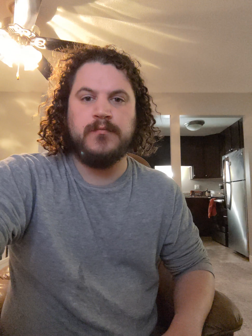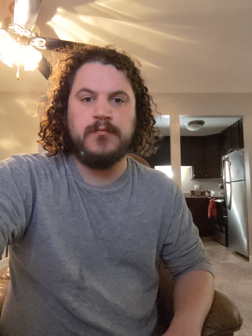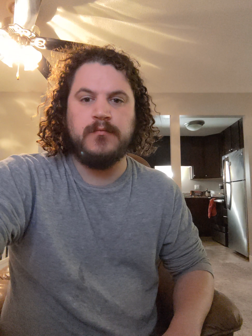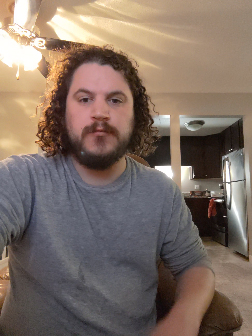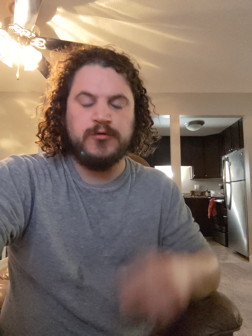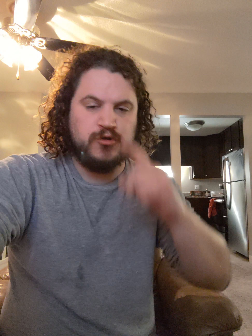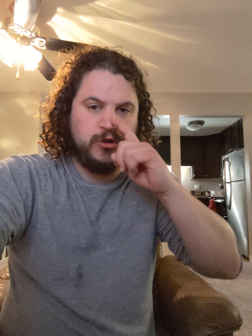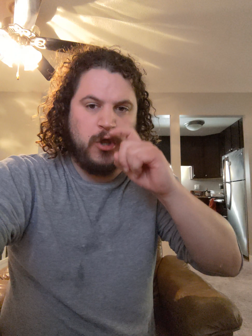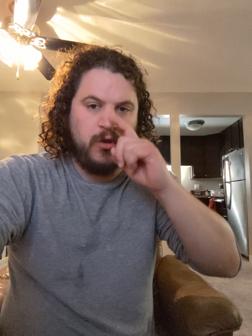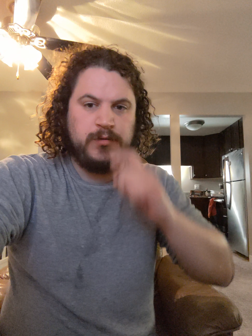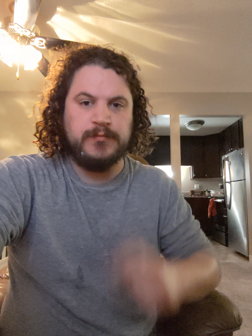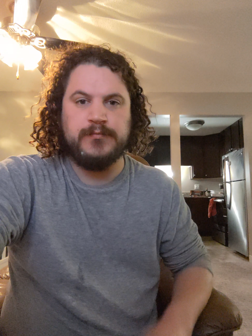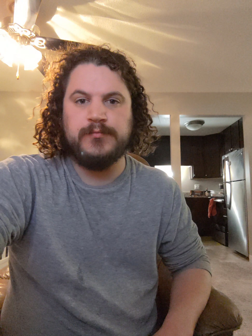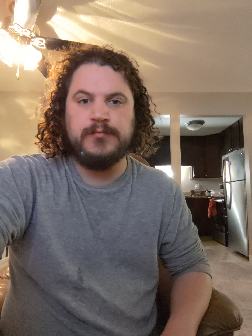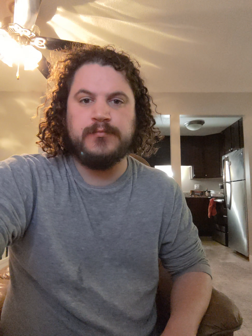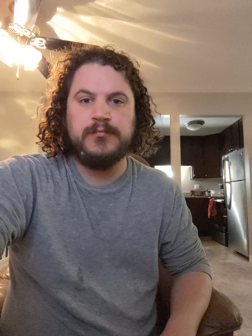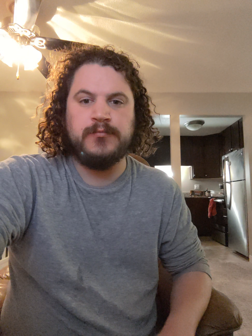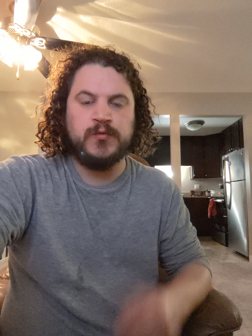doll